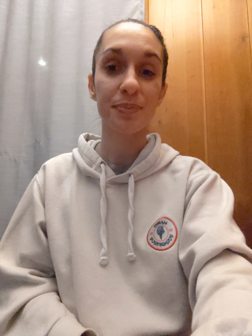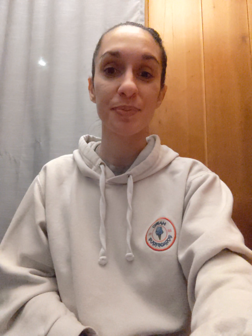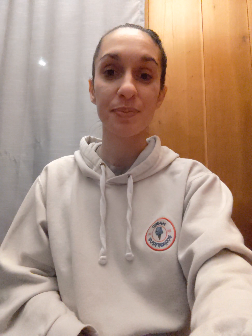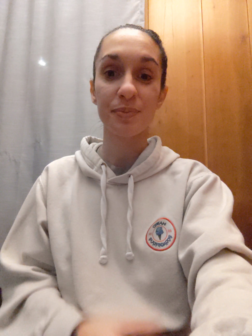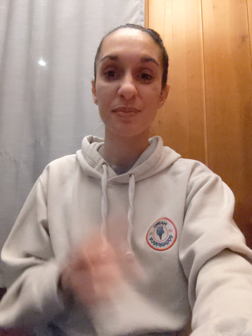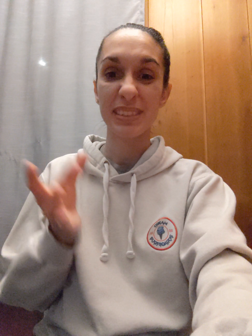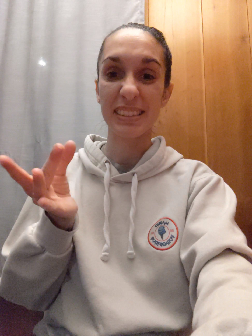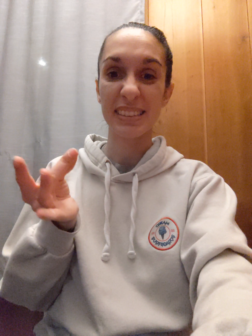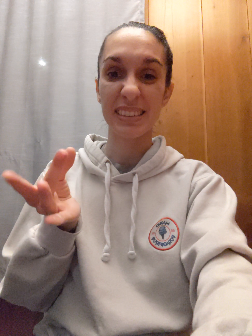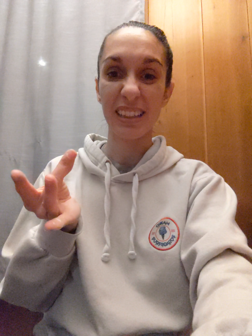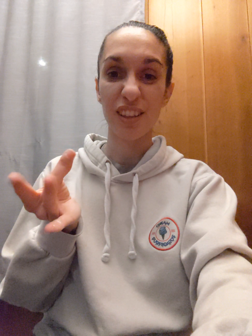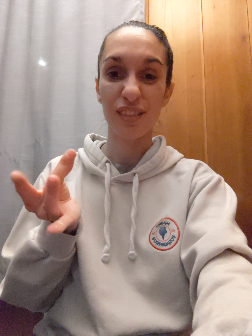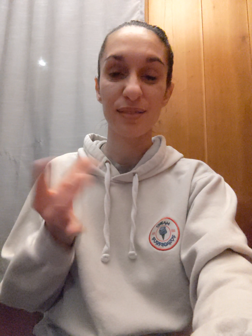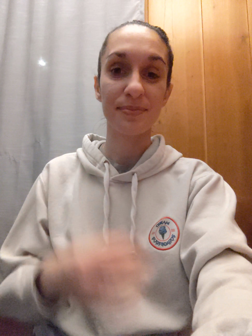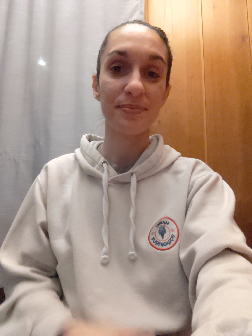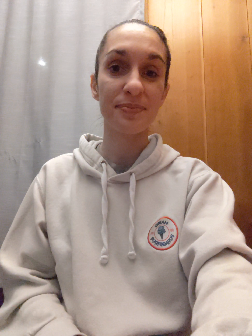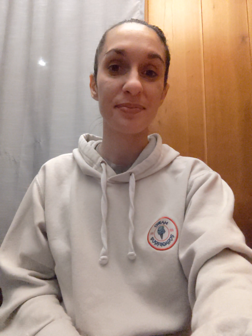sticky